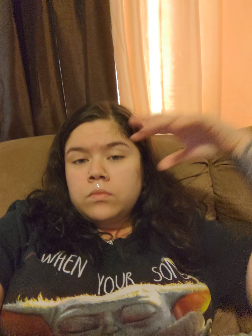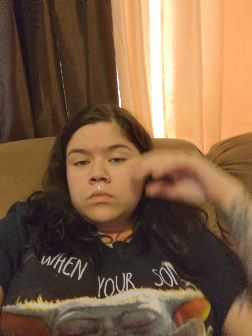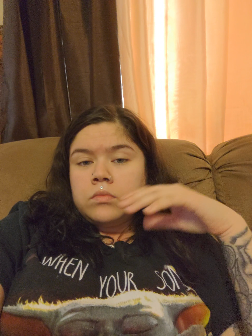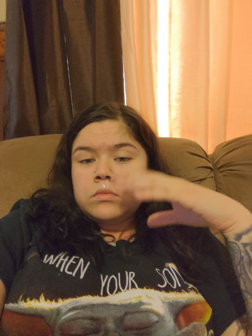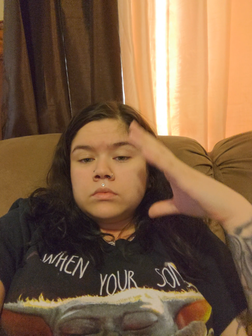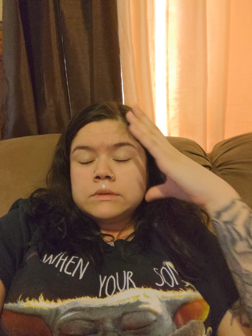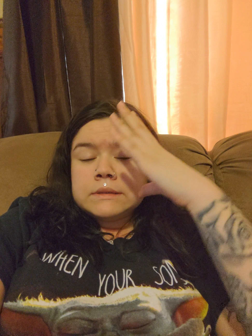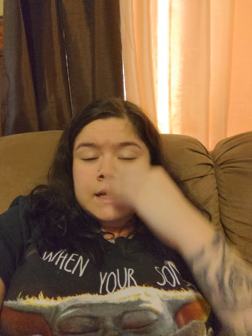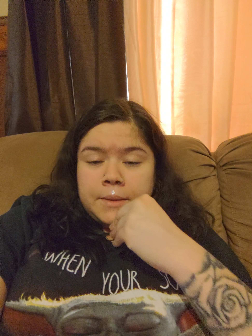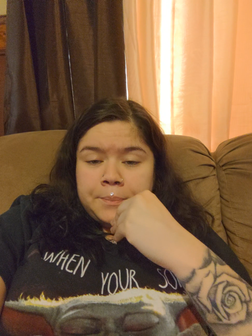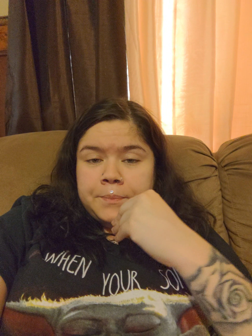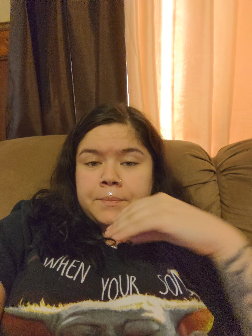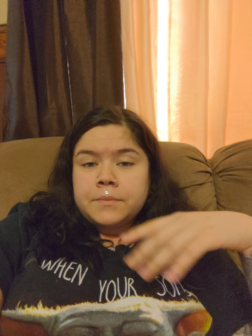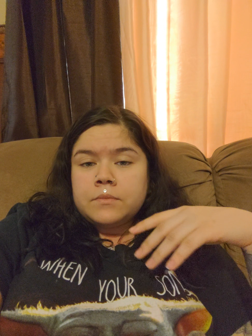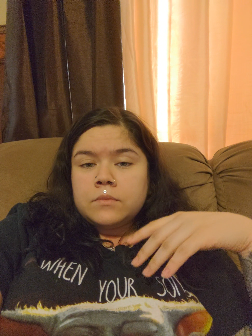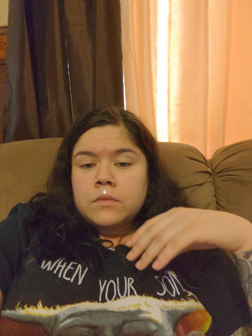sleep